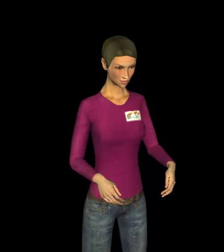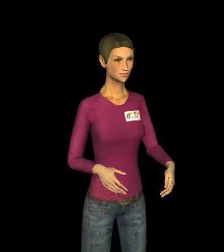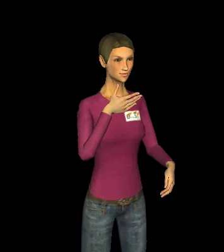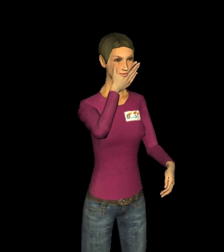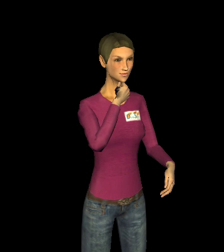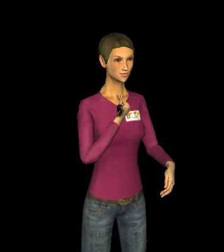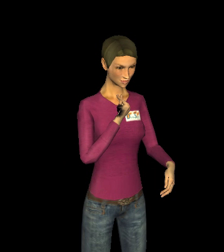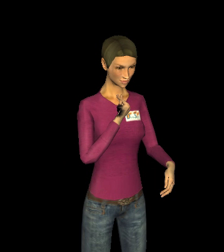جميل